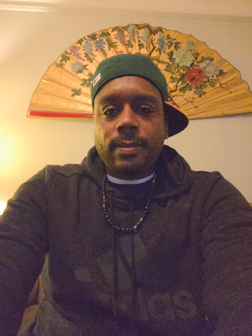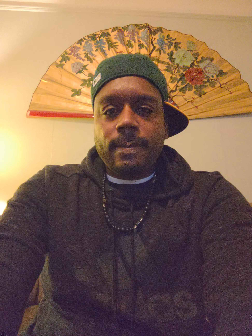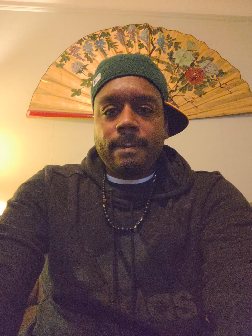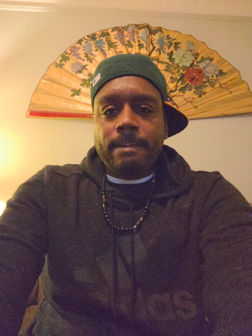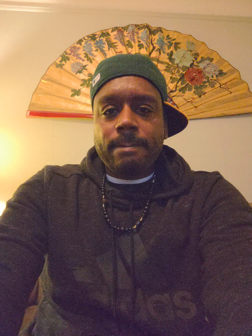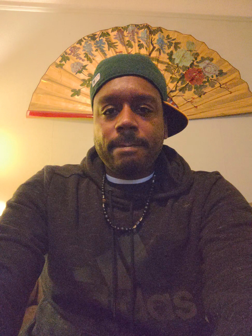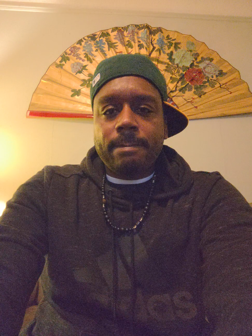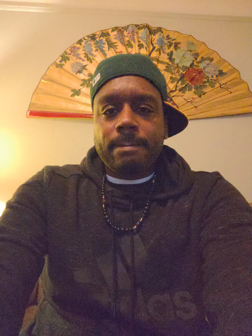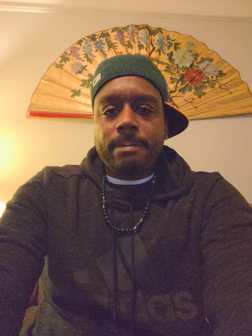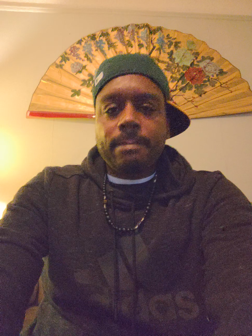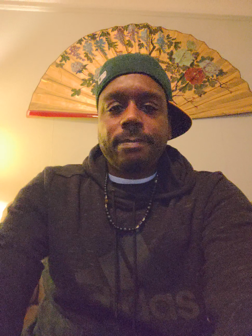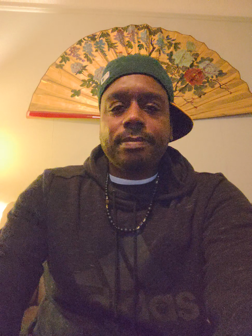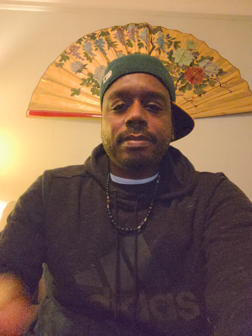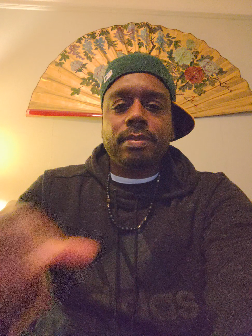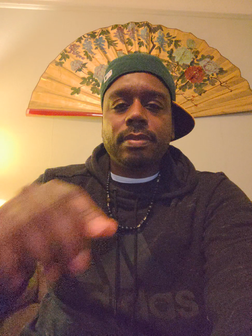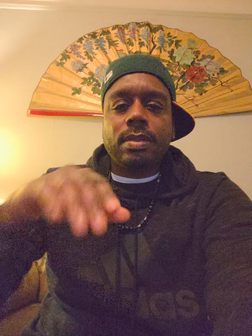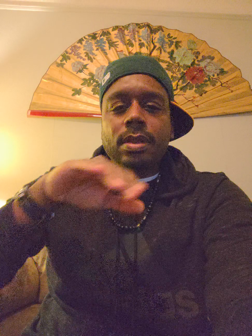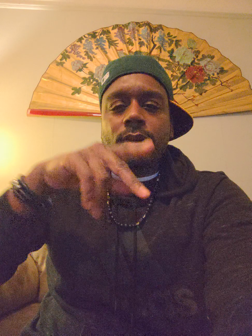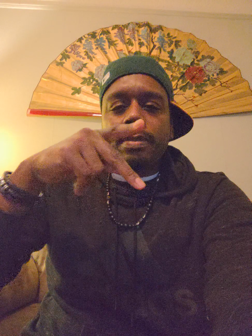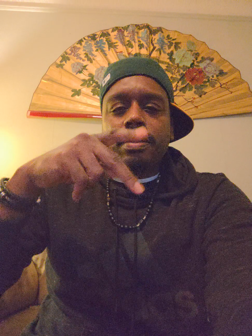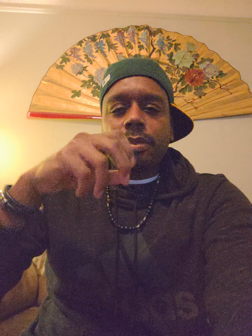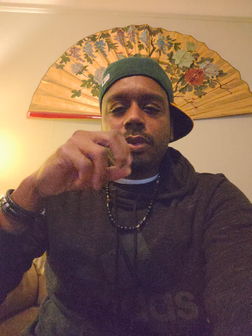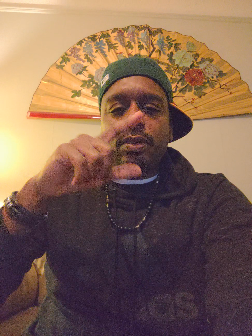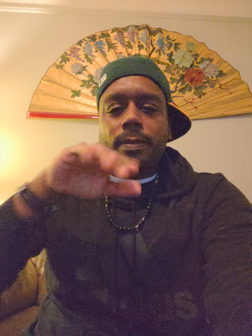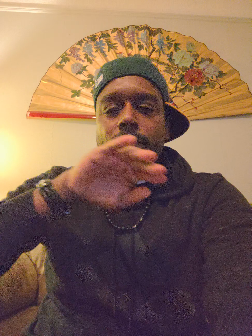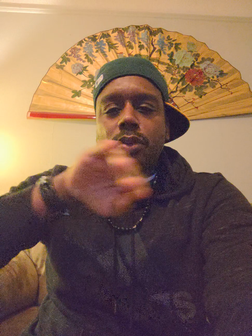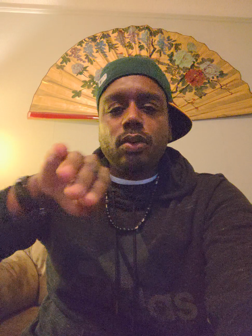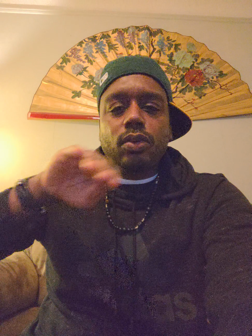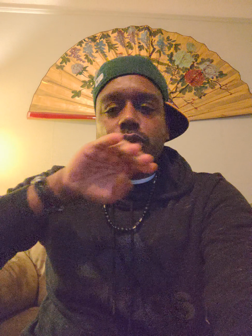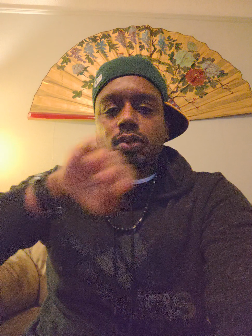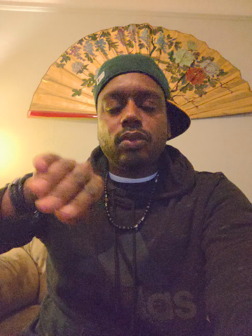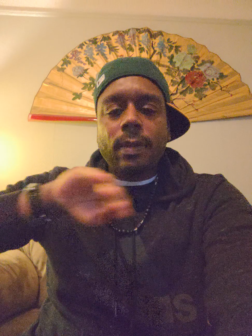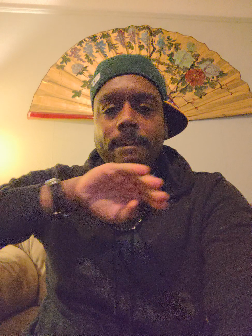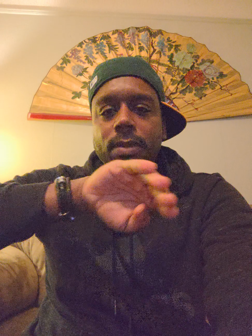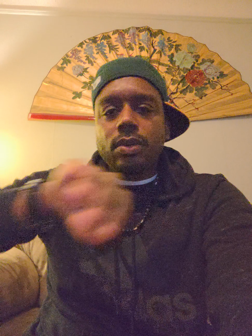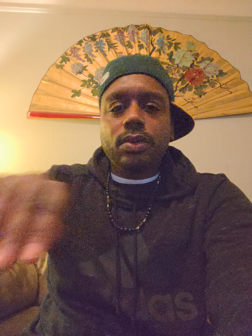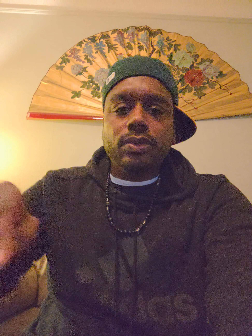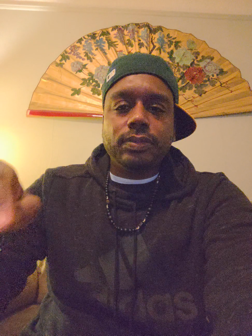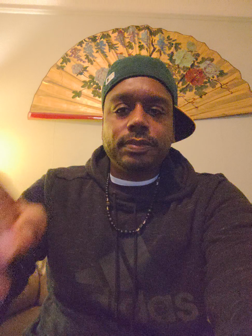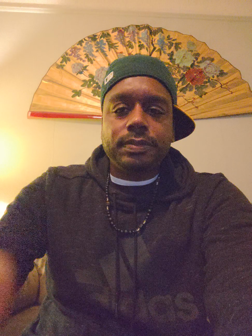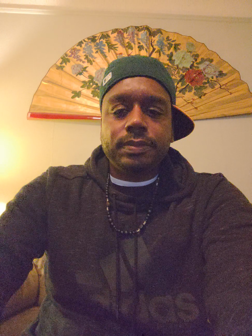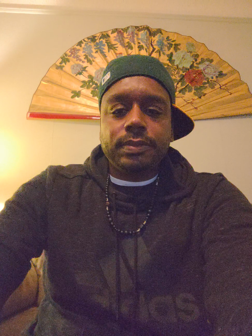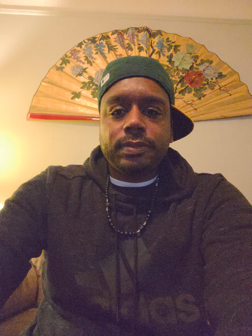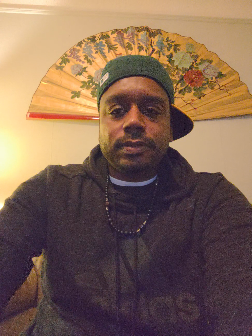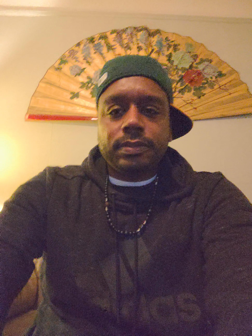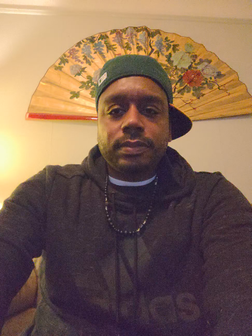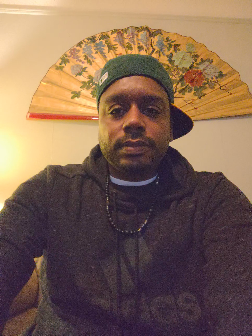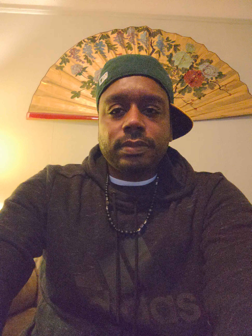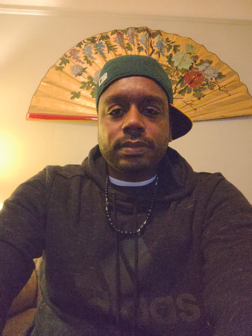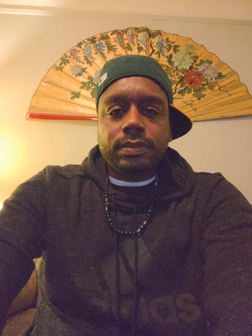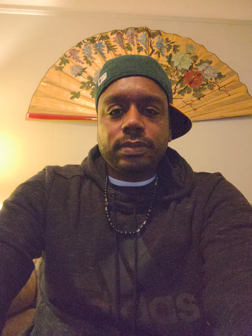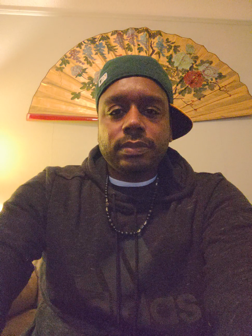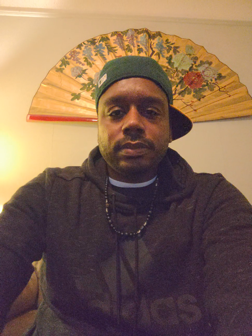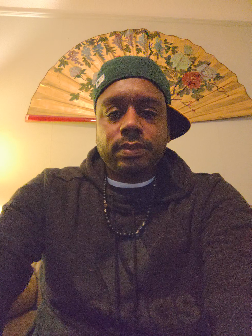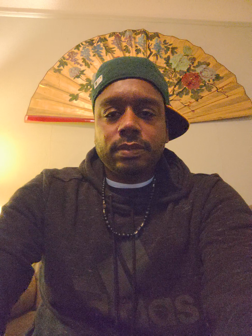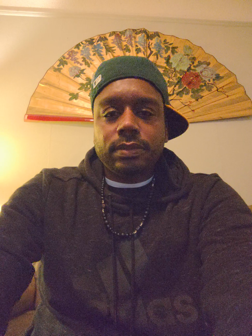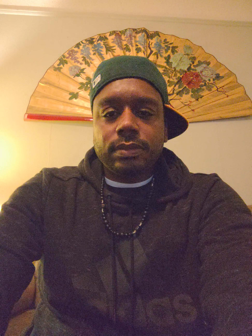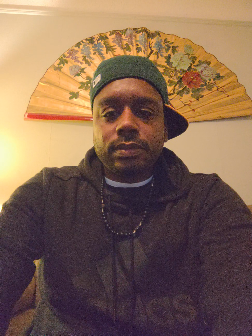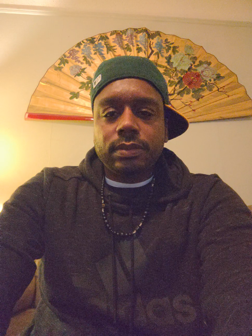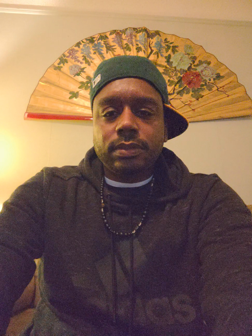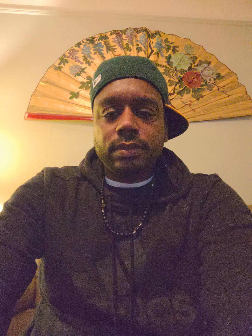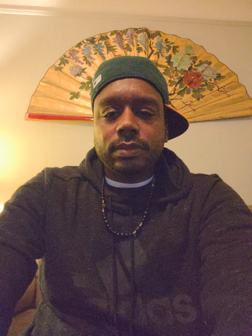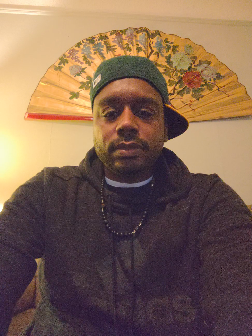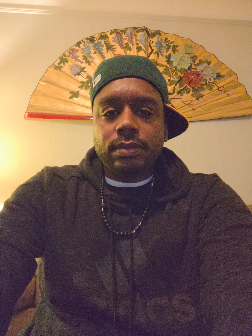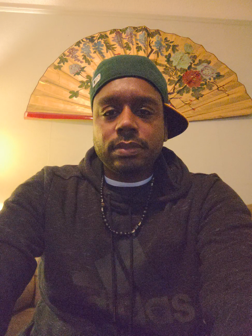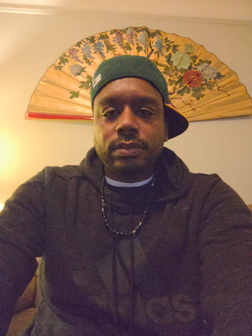pool